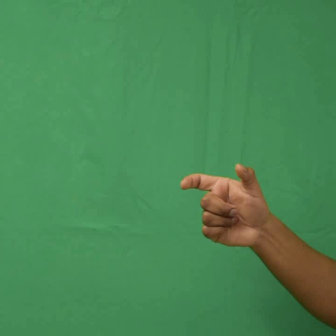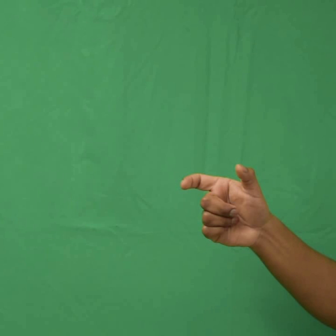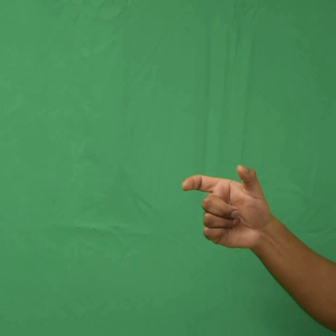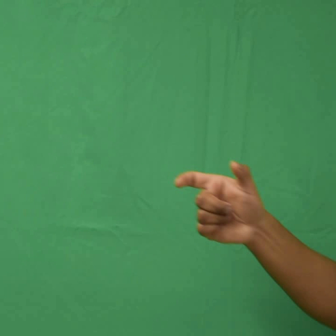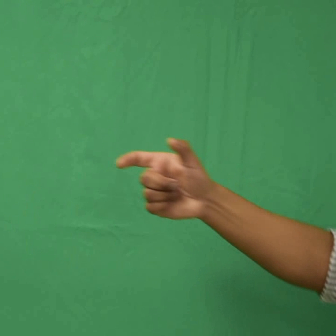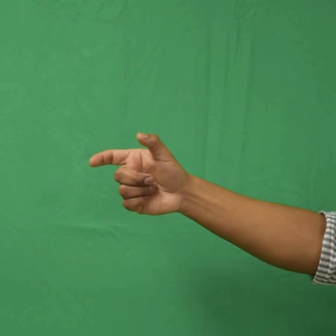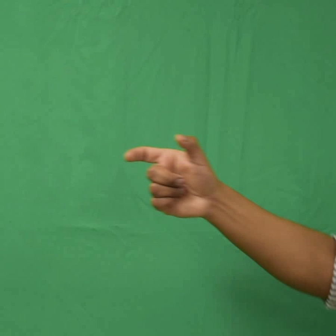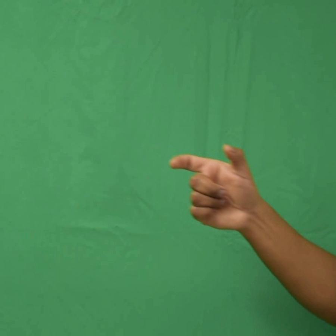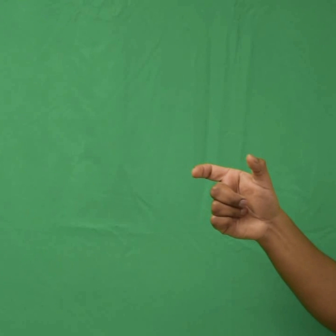X